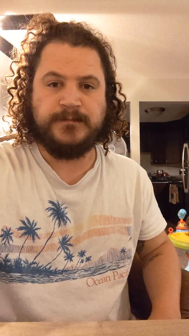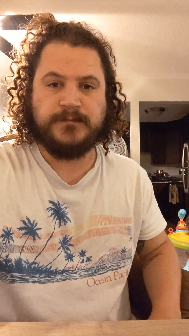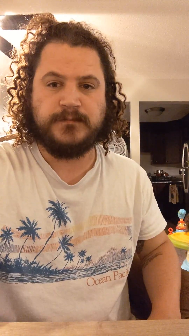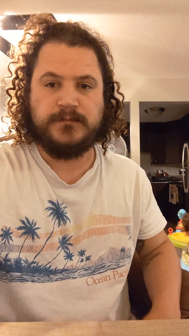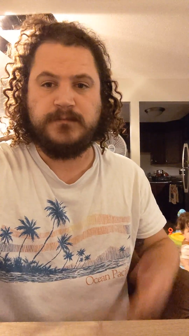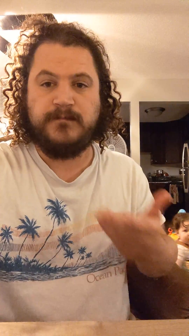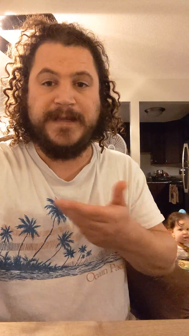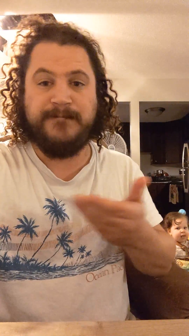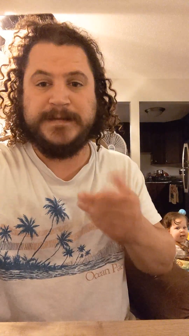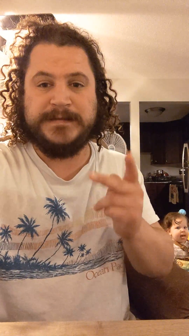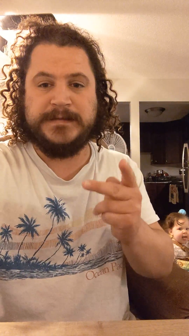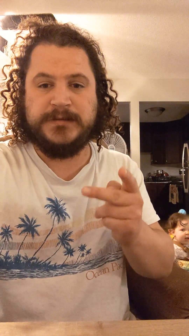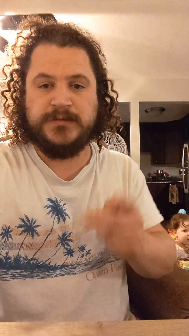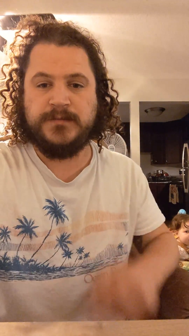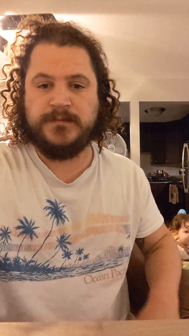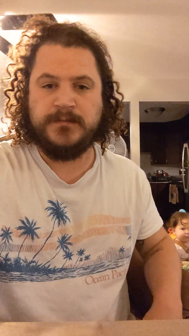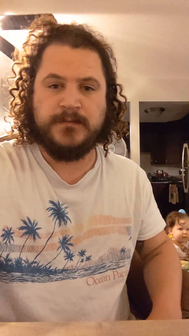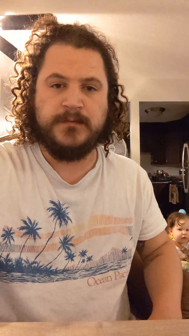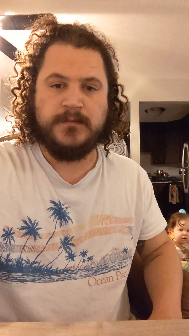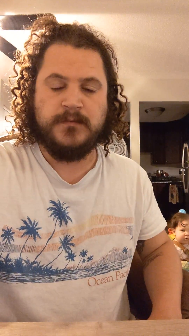babysitter